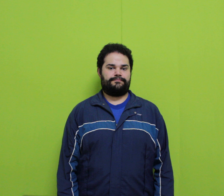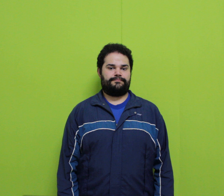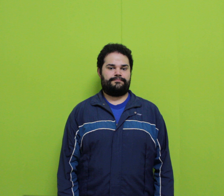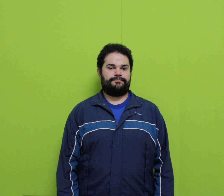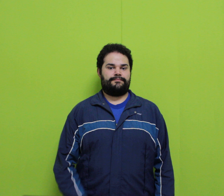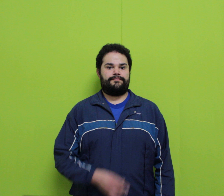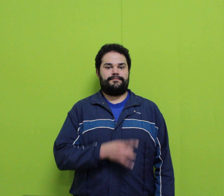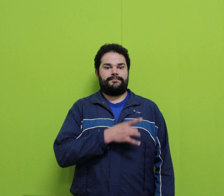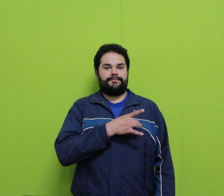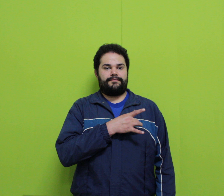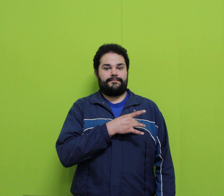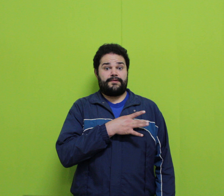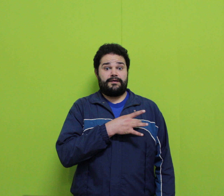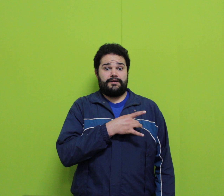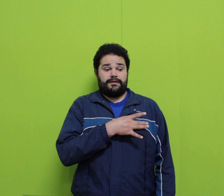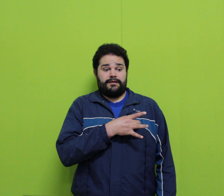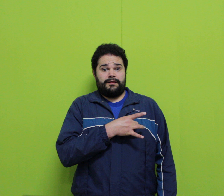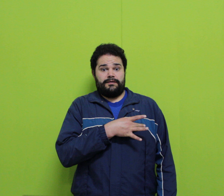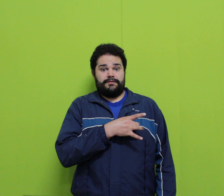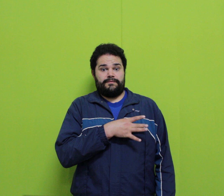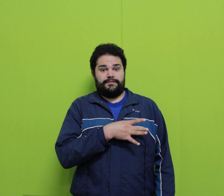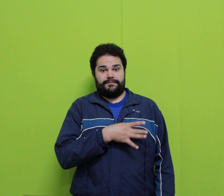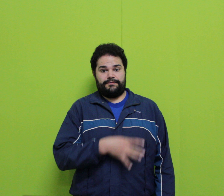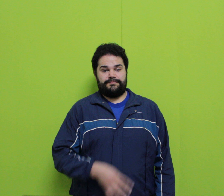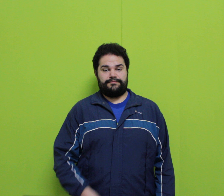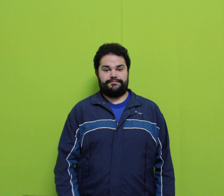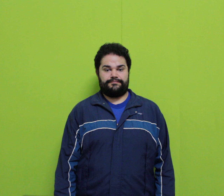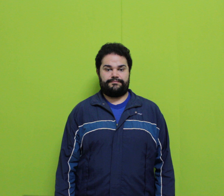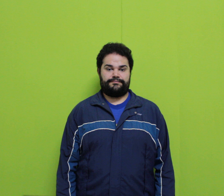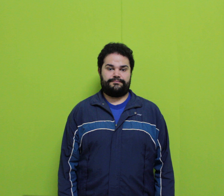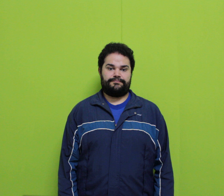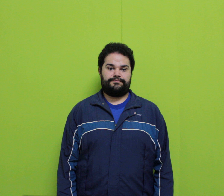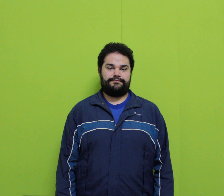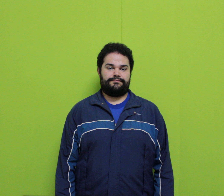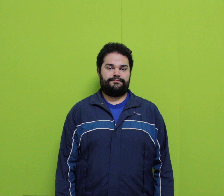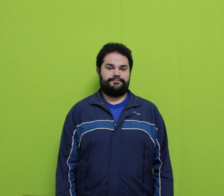medo